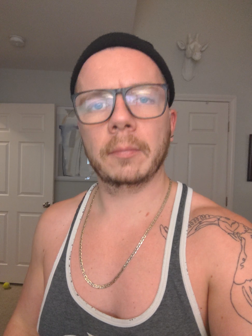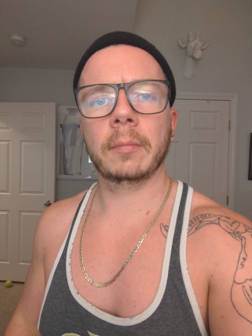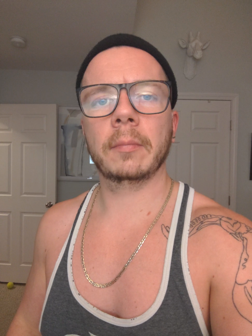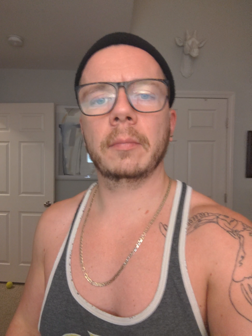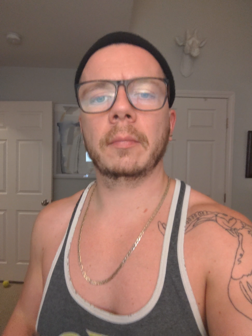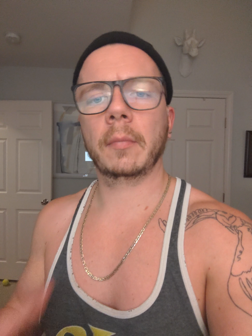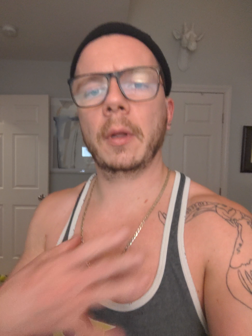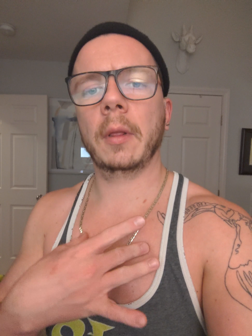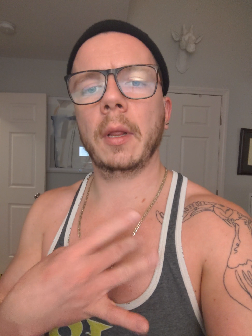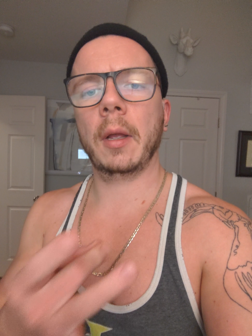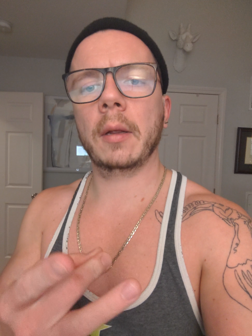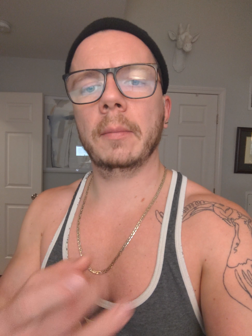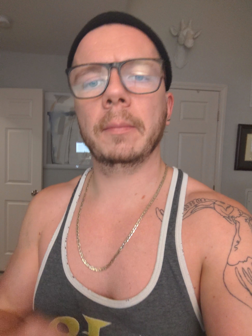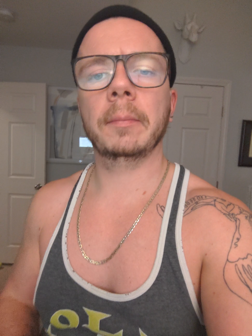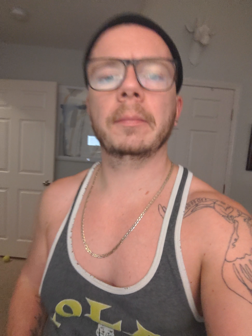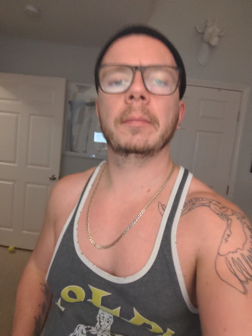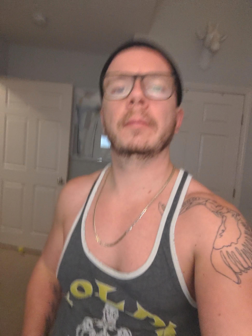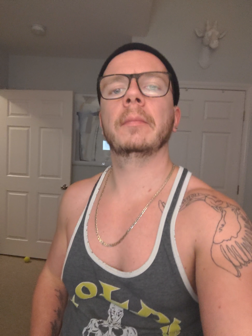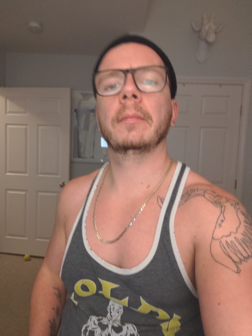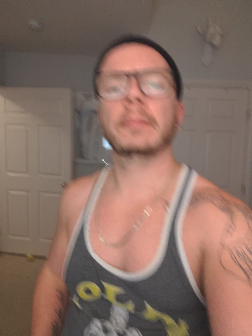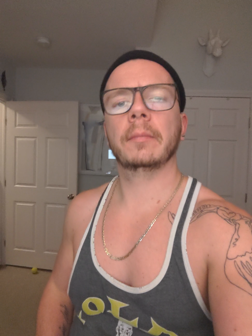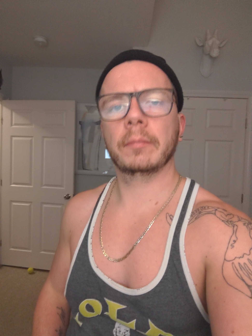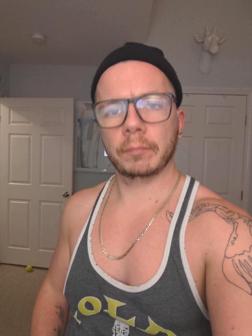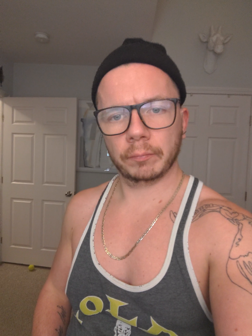like